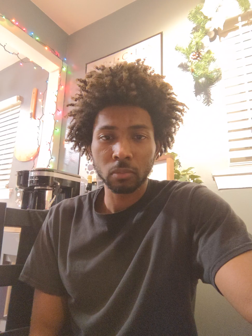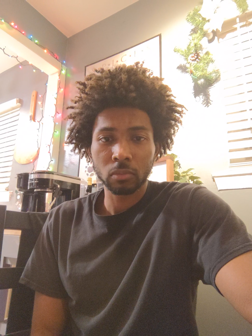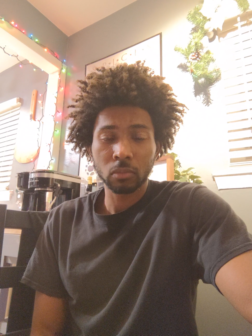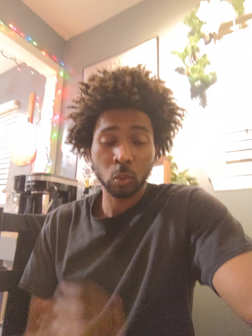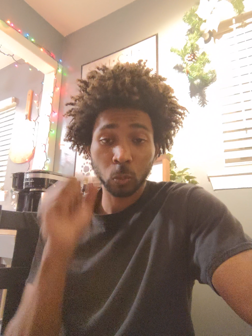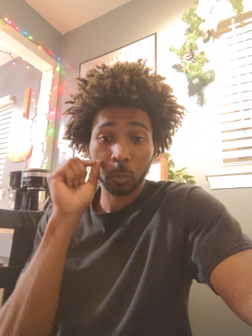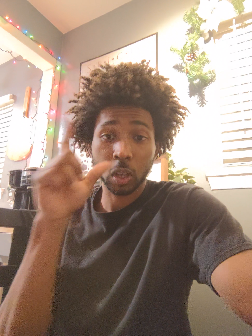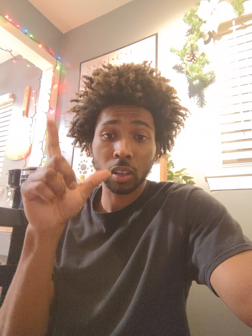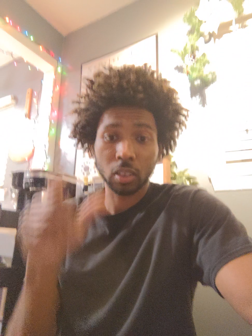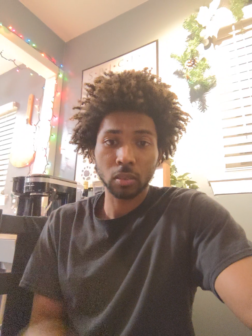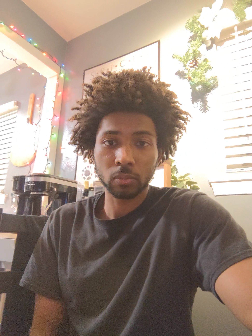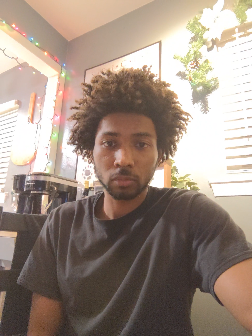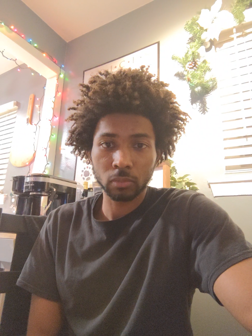wake